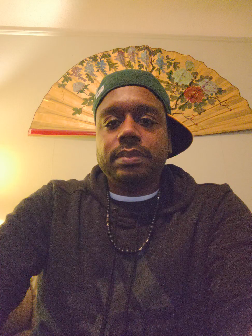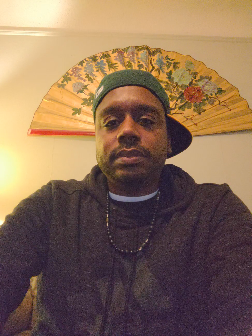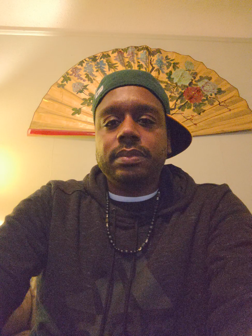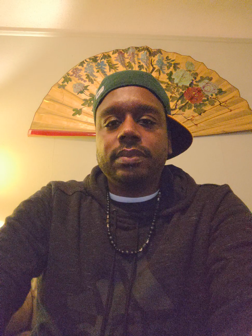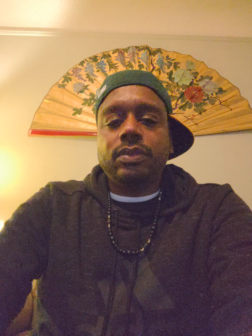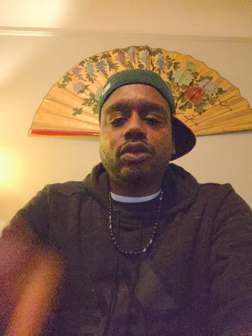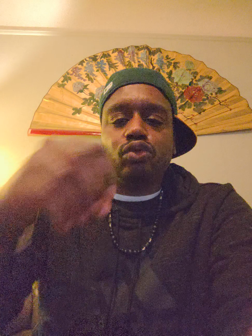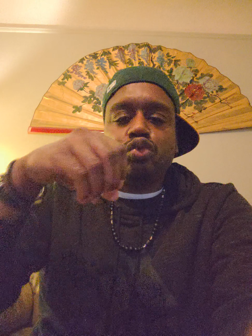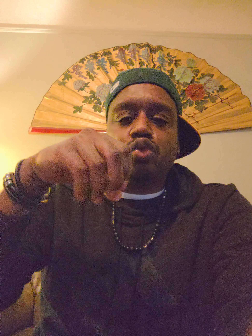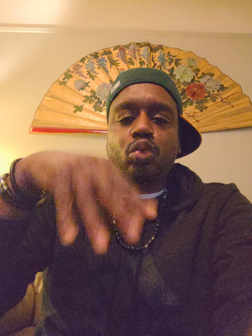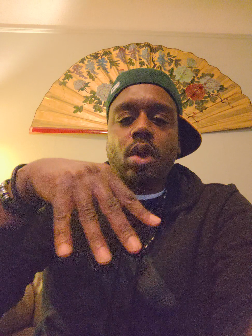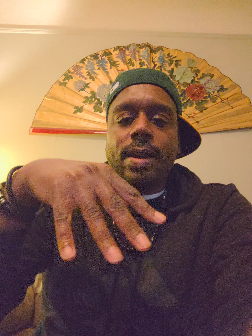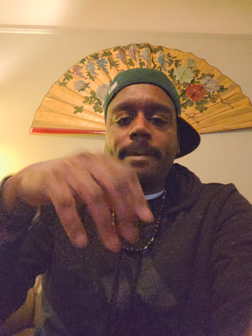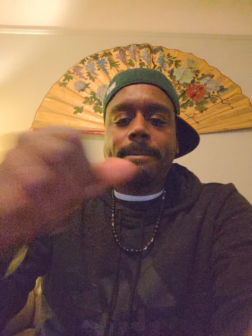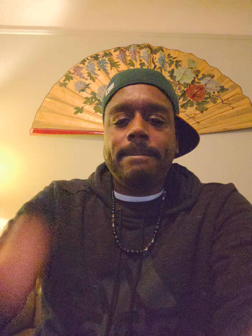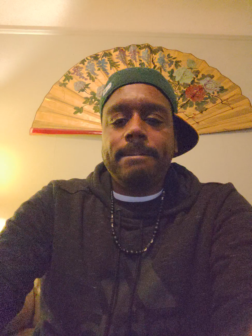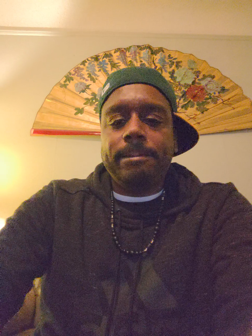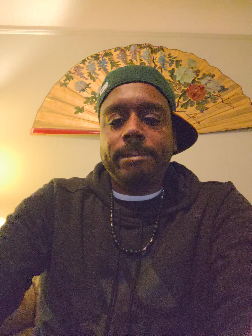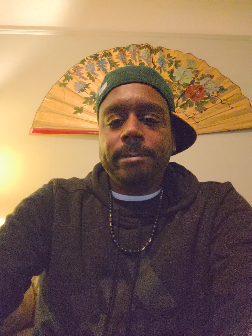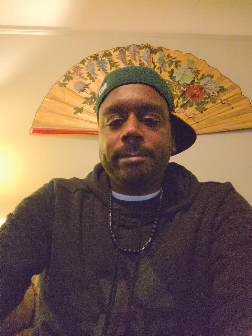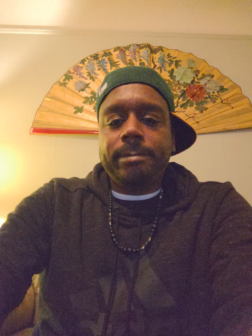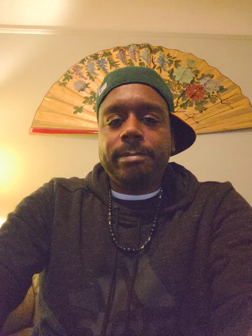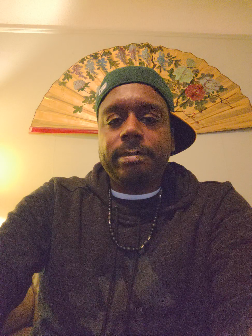drop